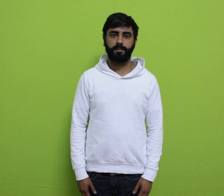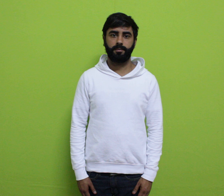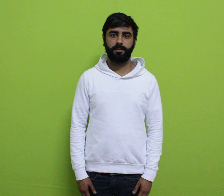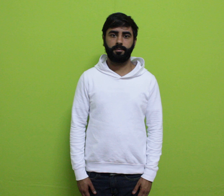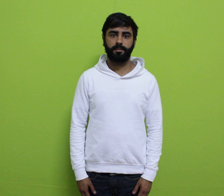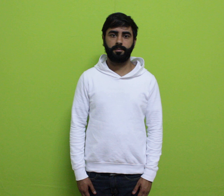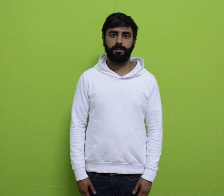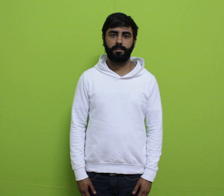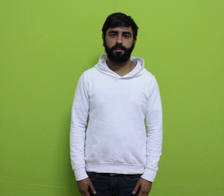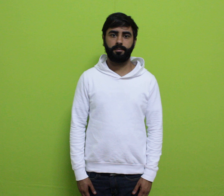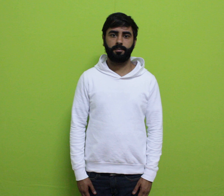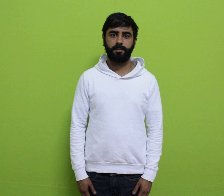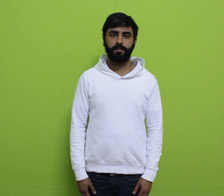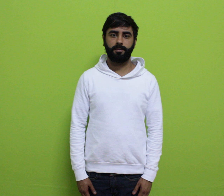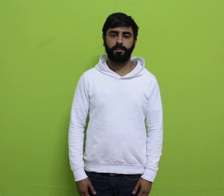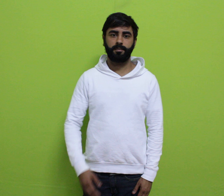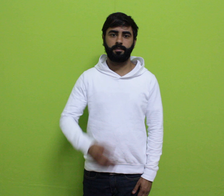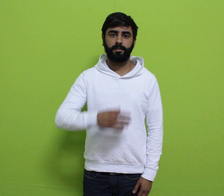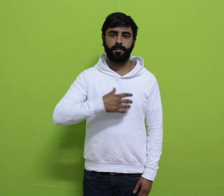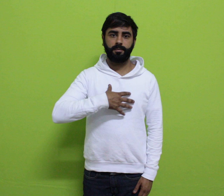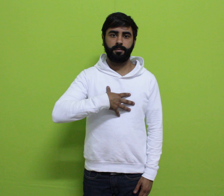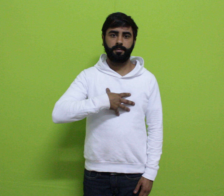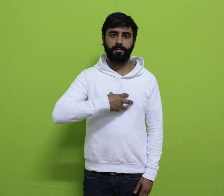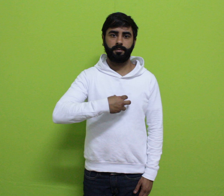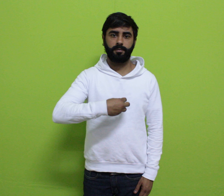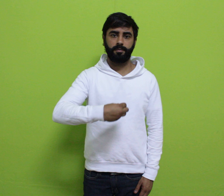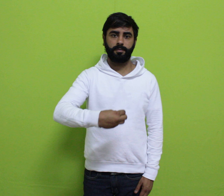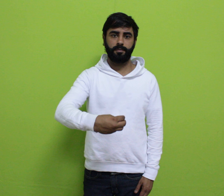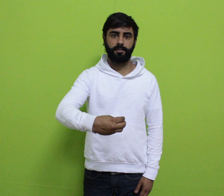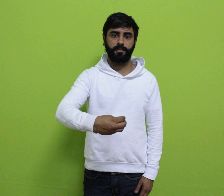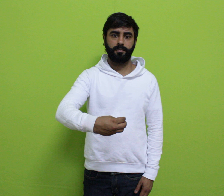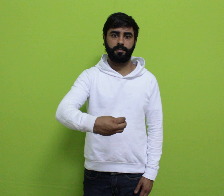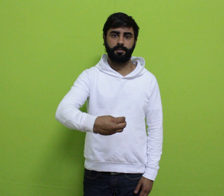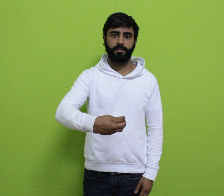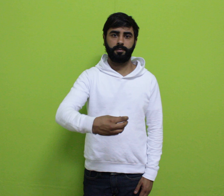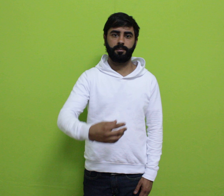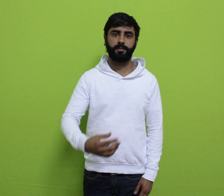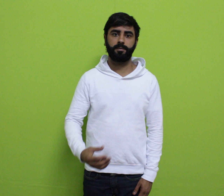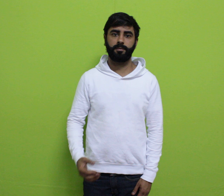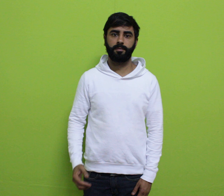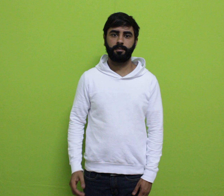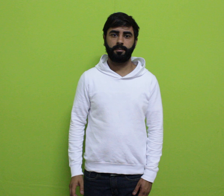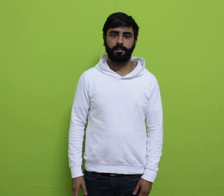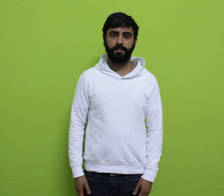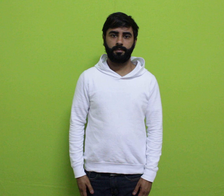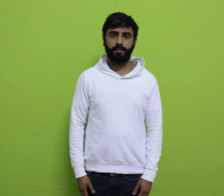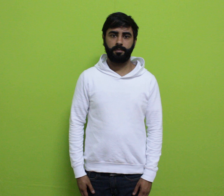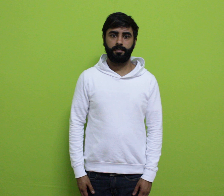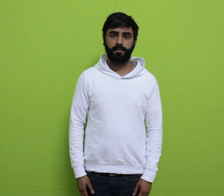filho